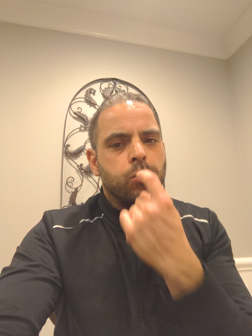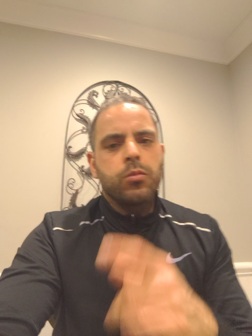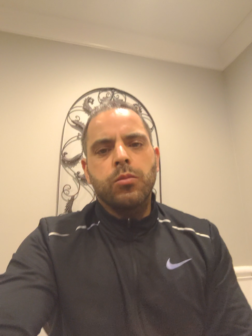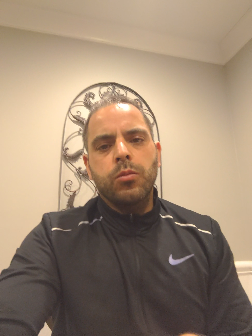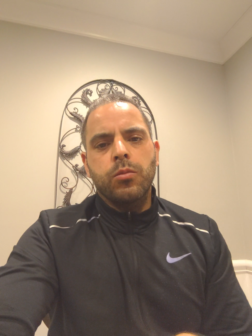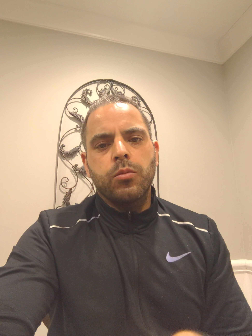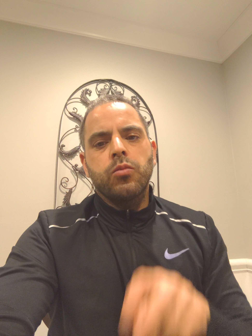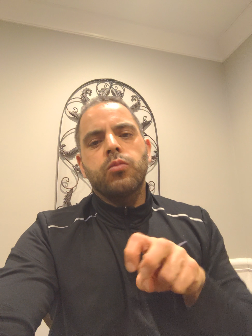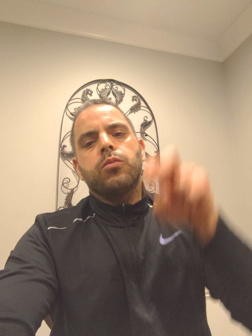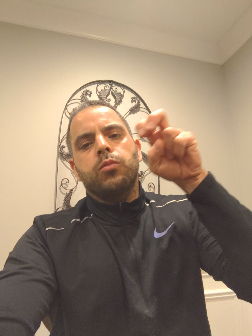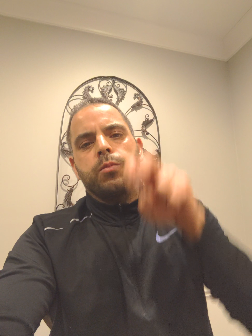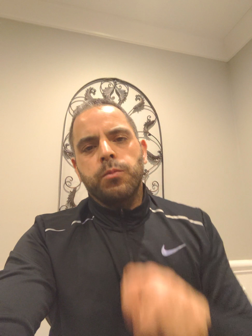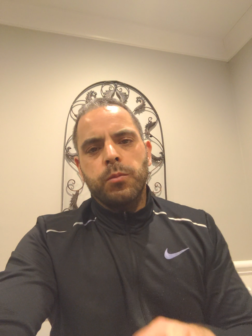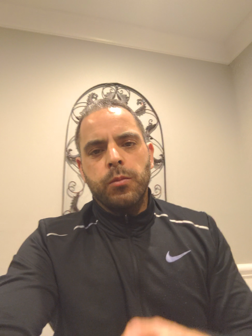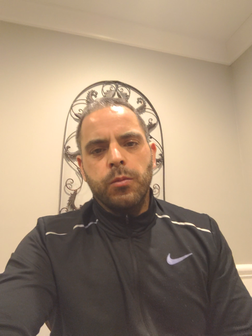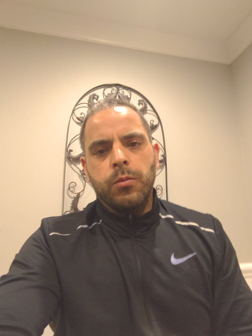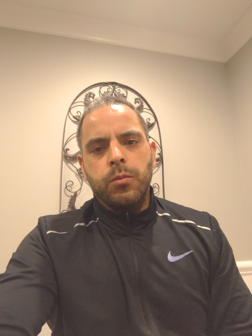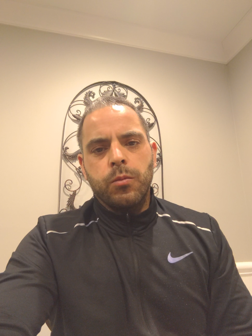jump